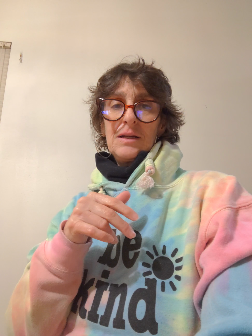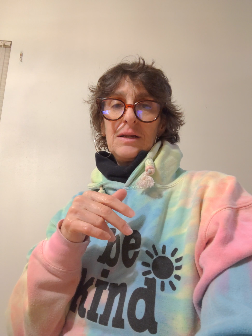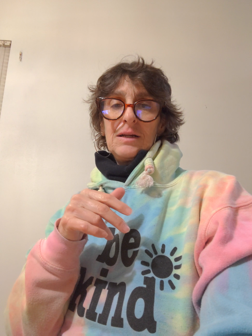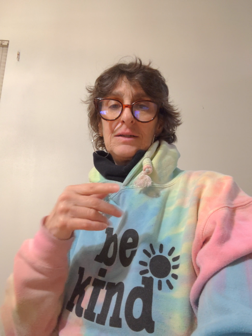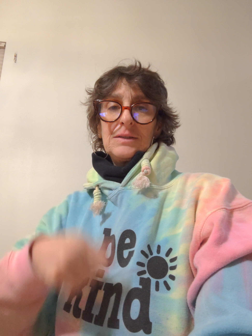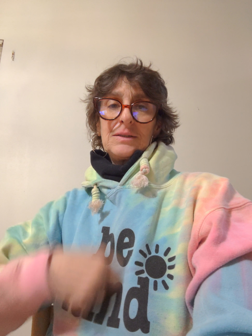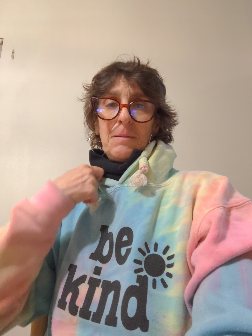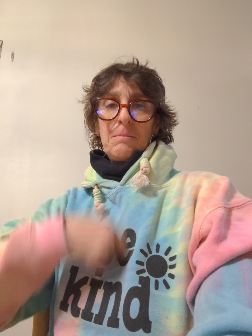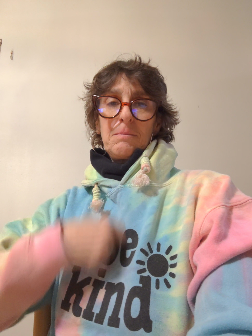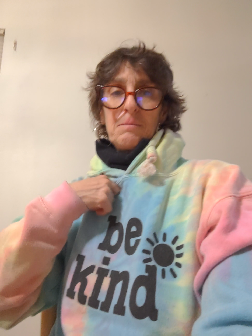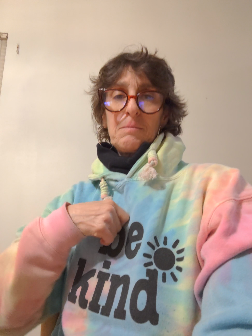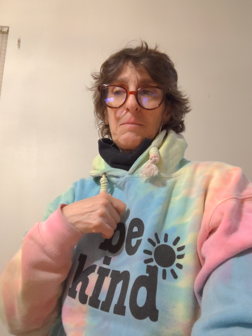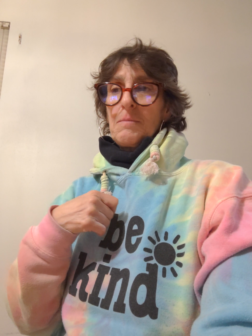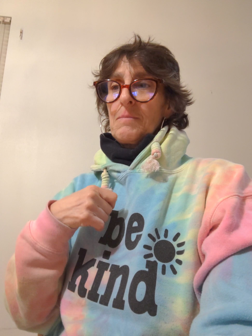zipper